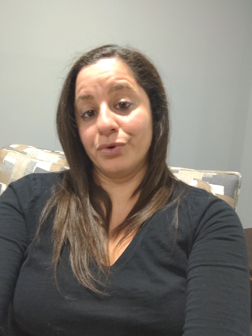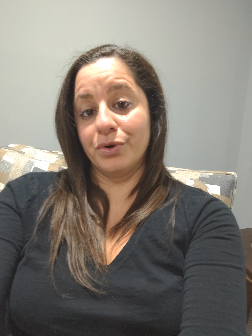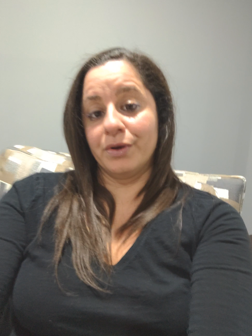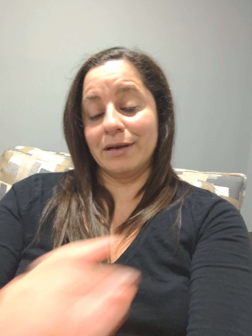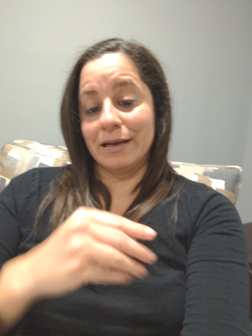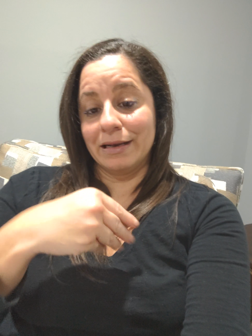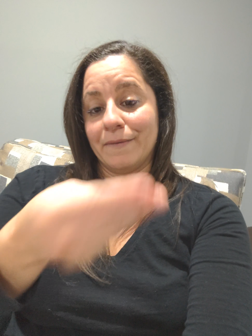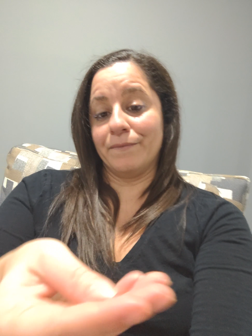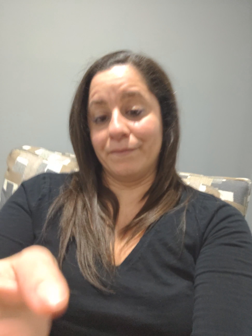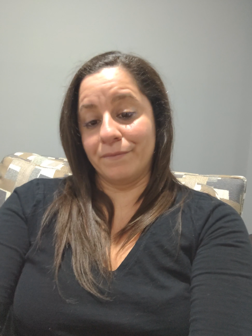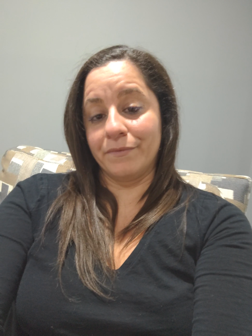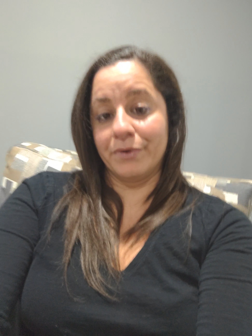give